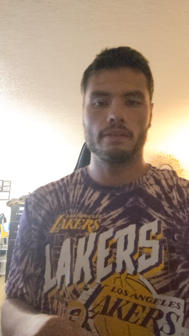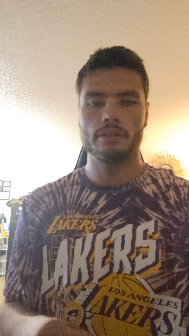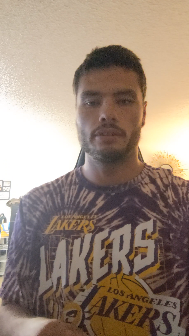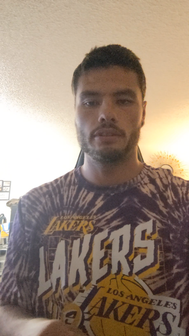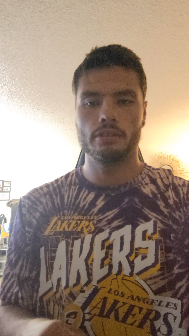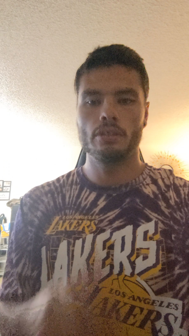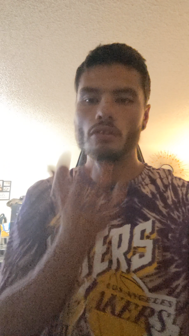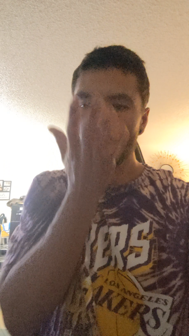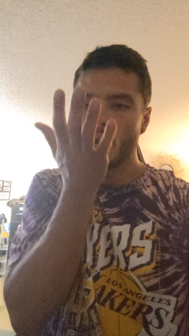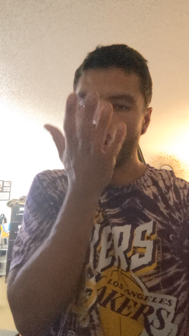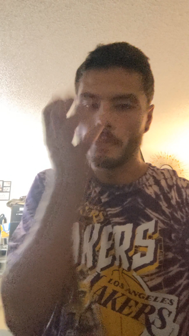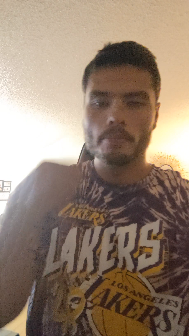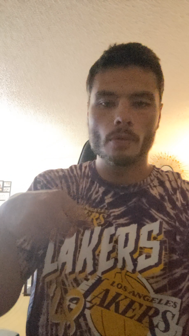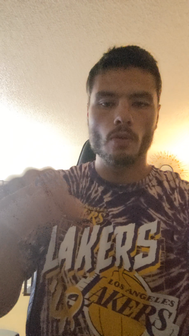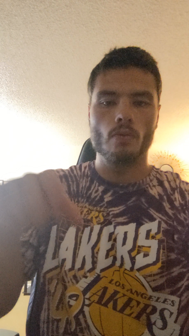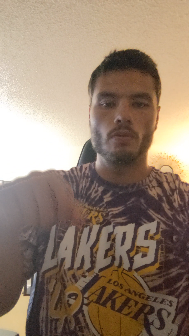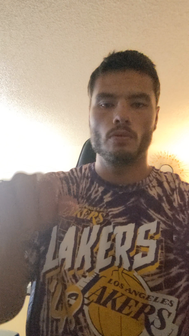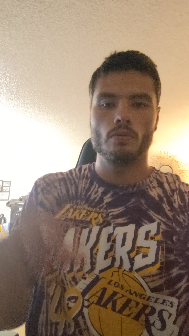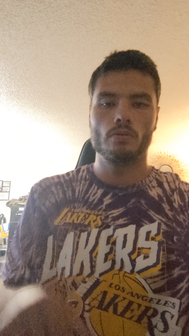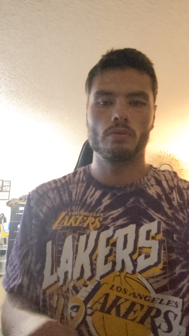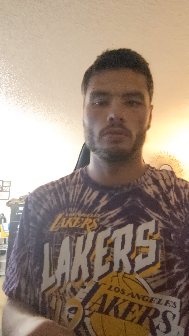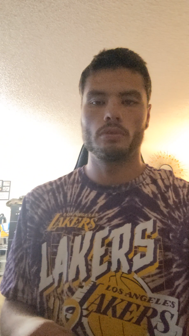lawn mower